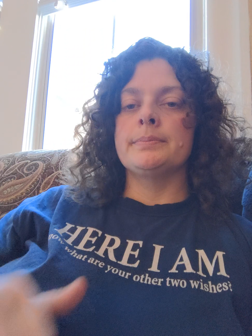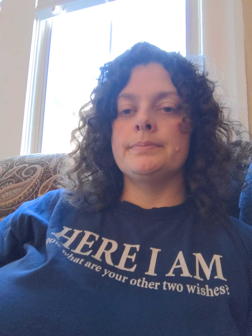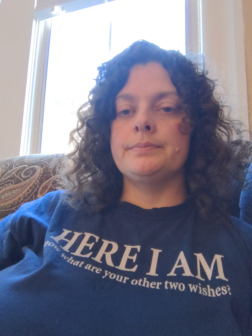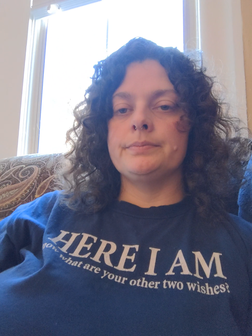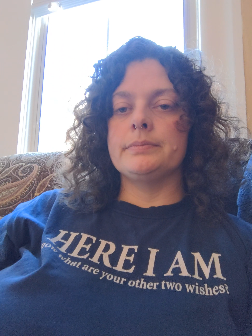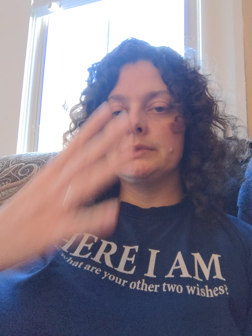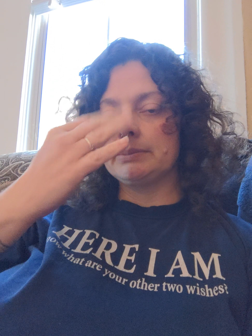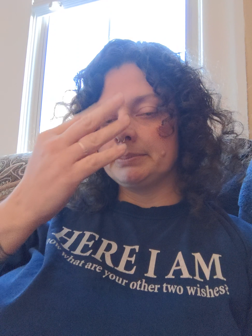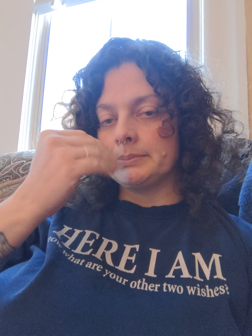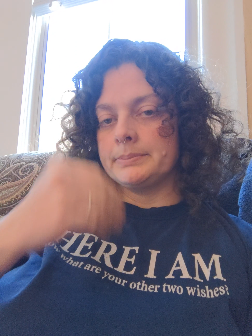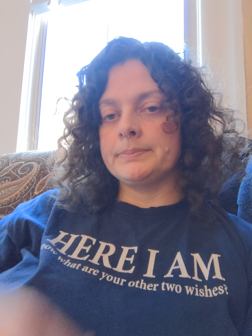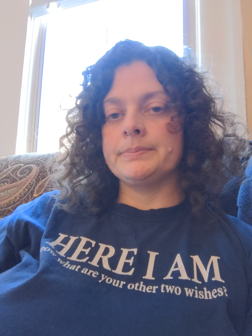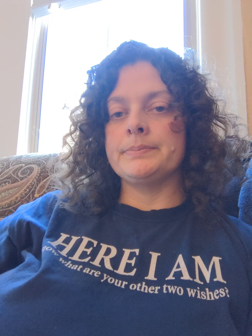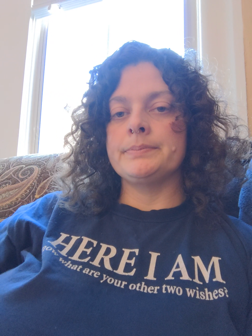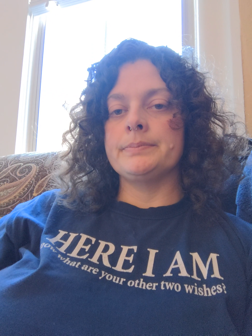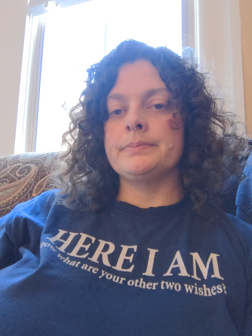sleepy